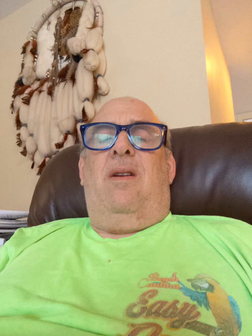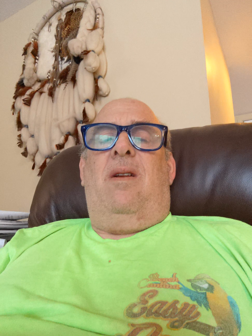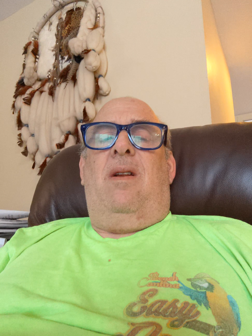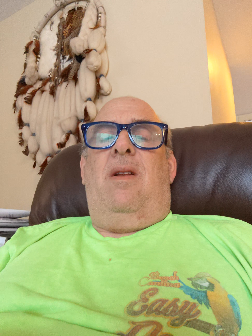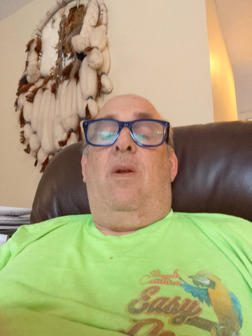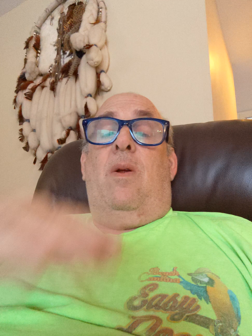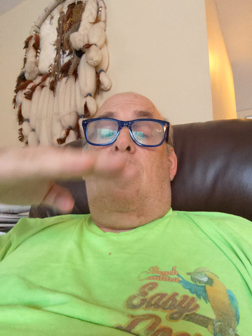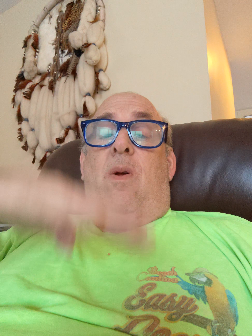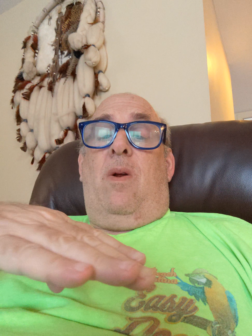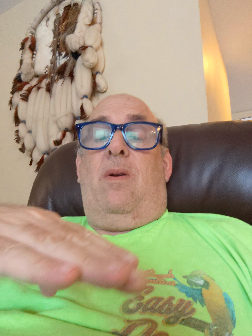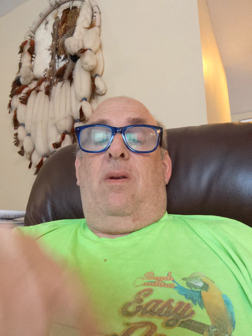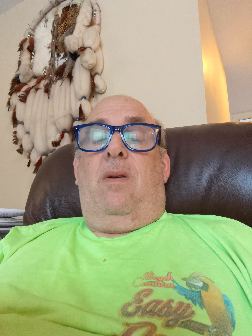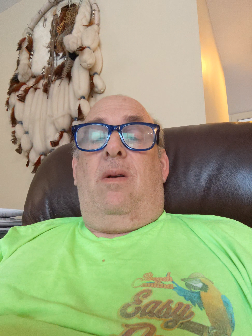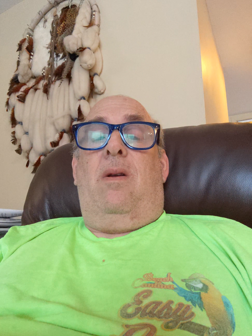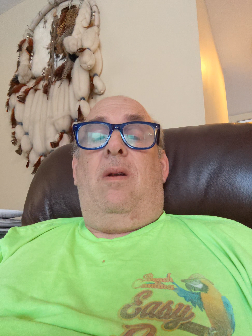on